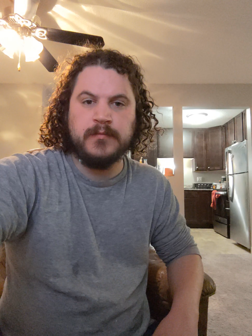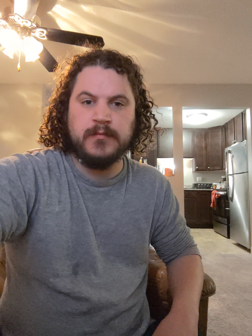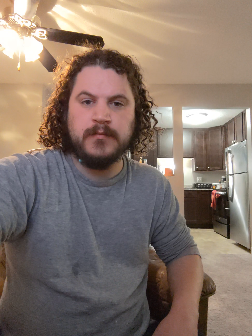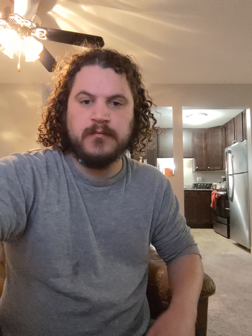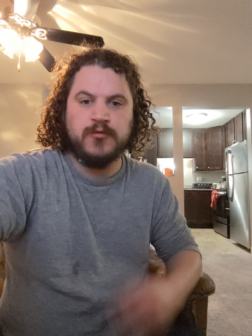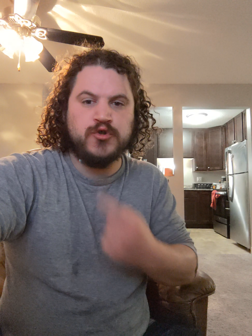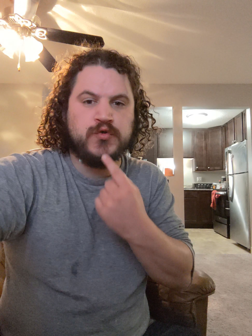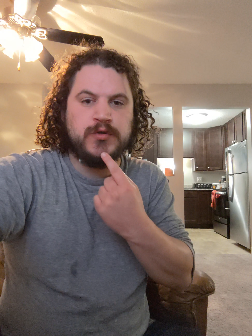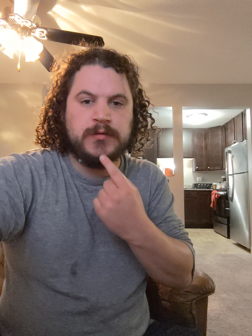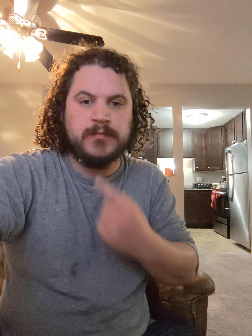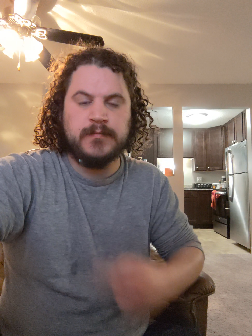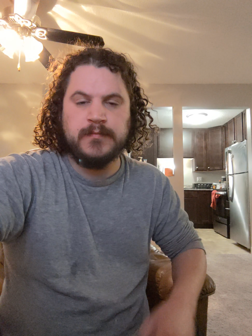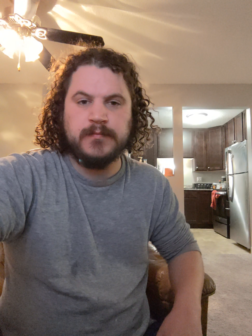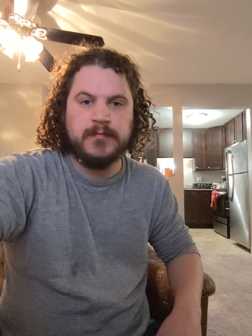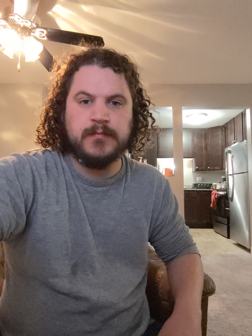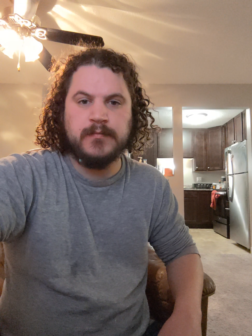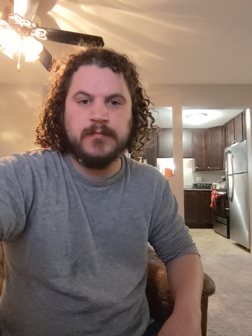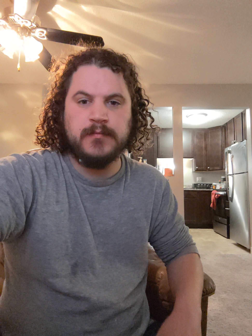chin